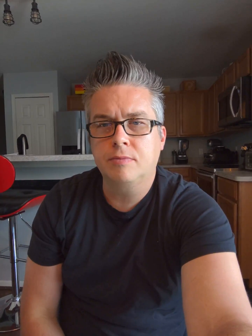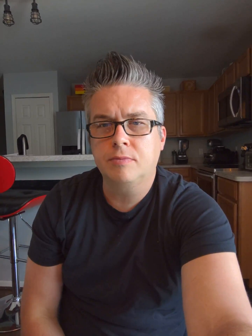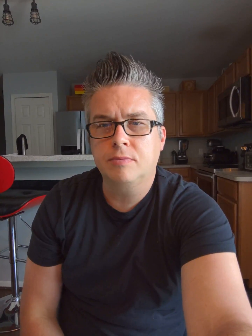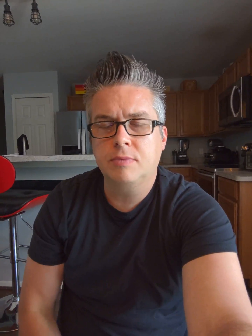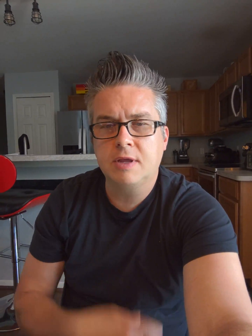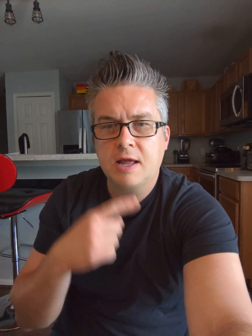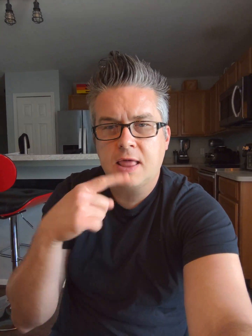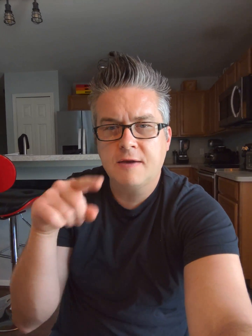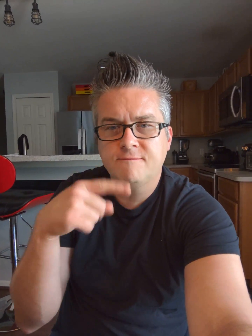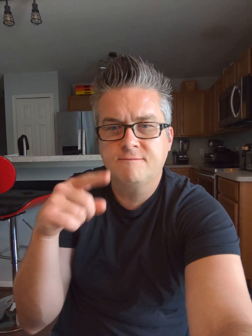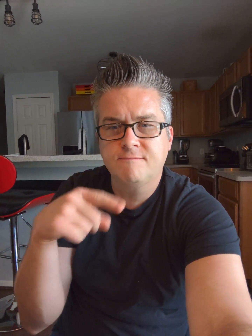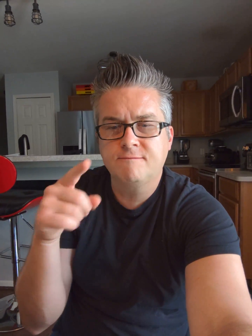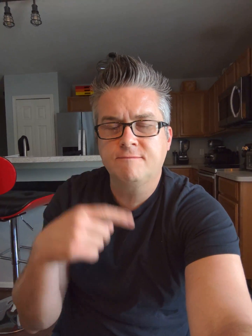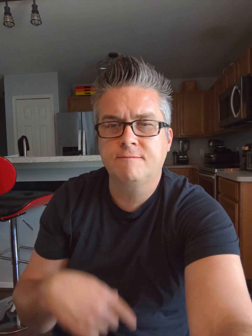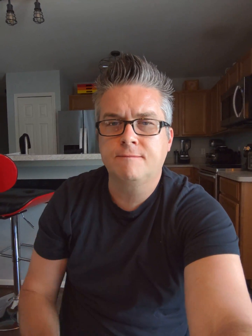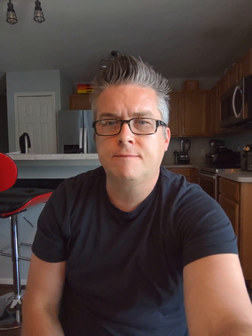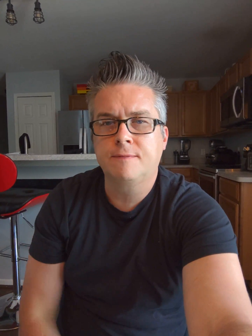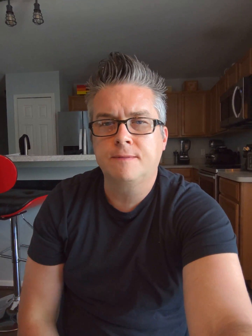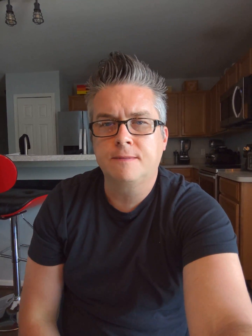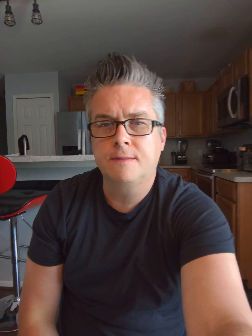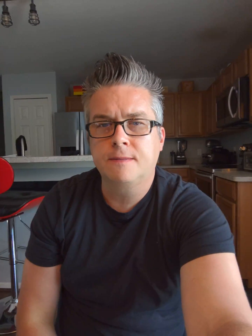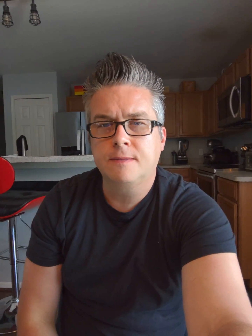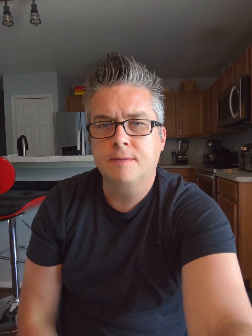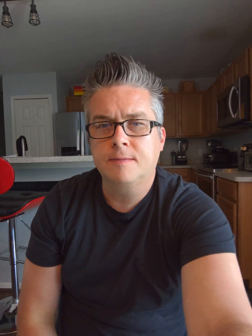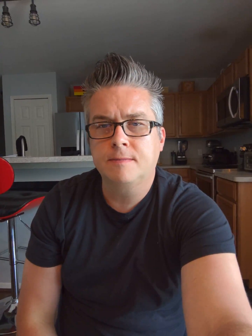knife